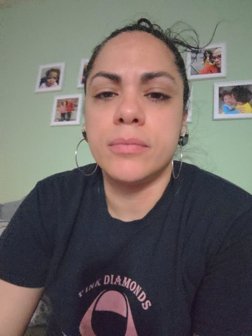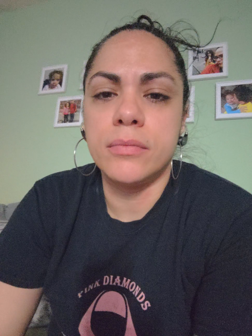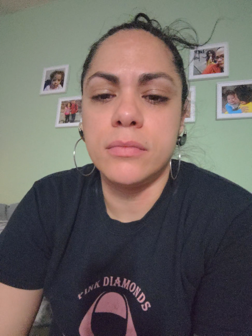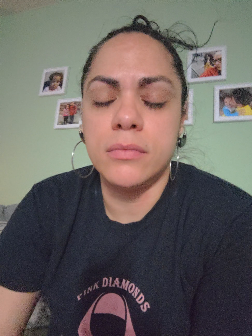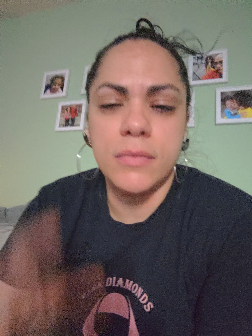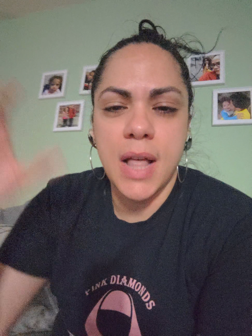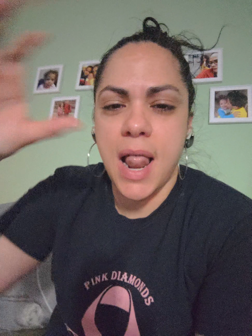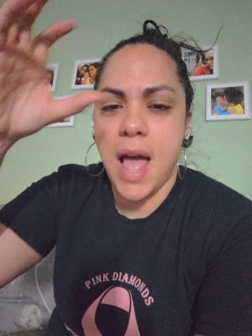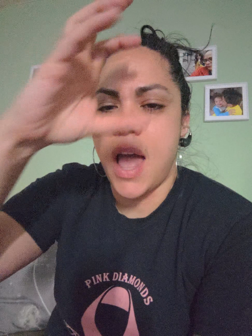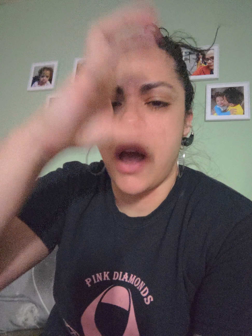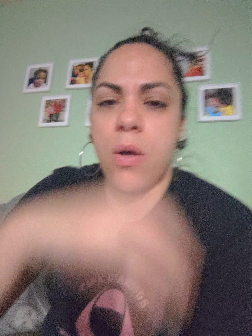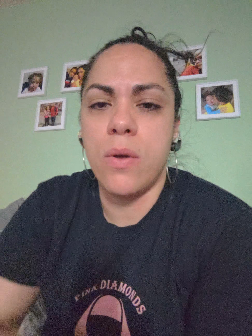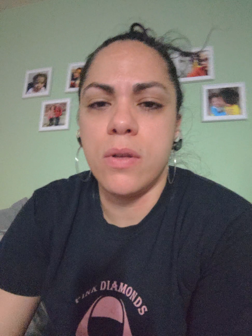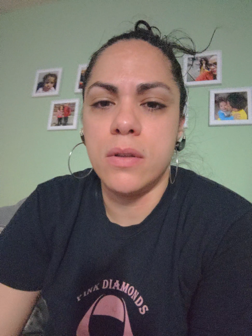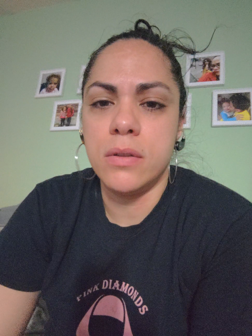cloud